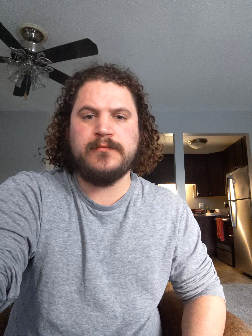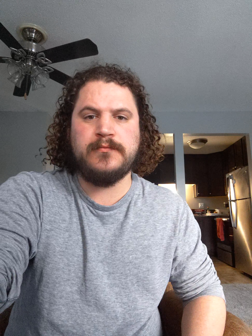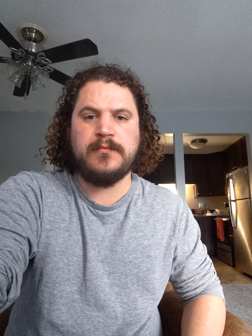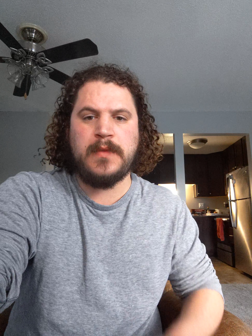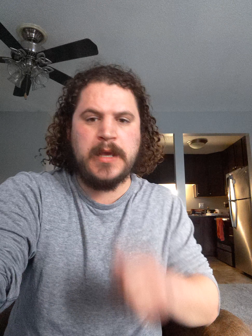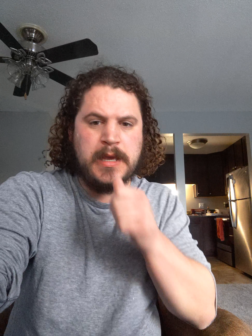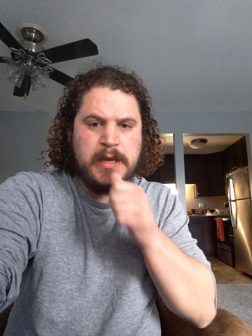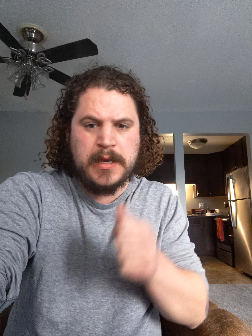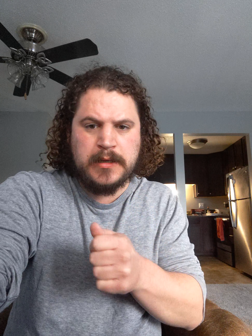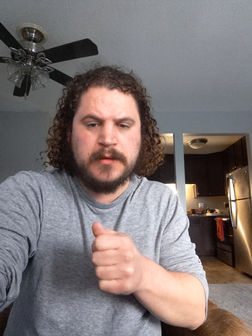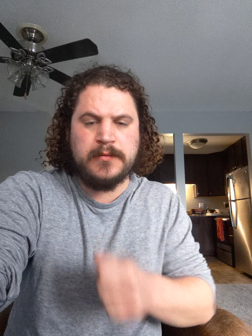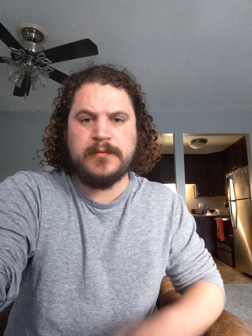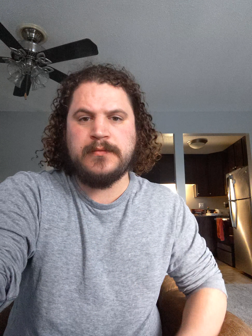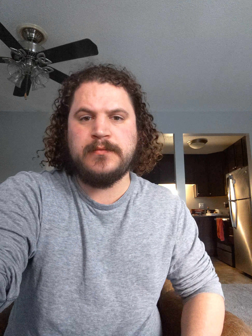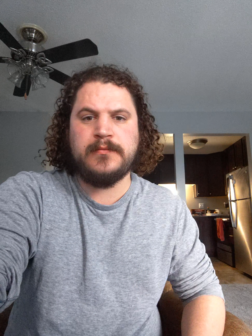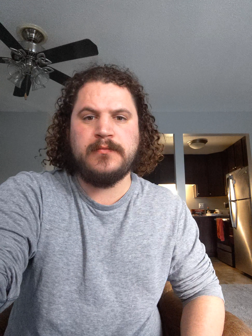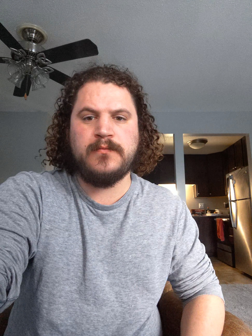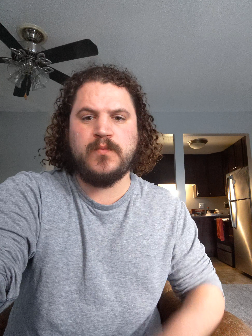hide